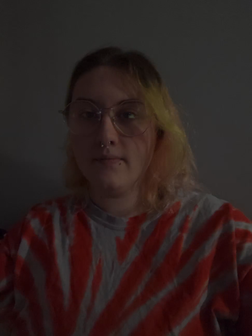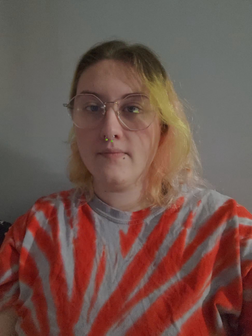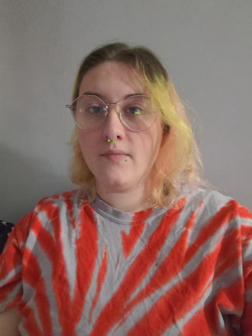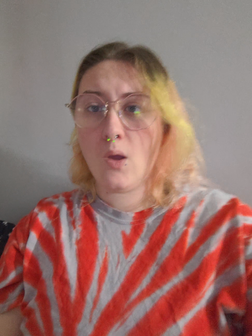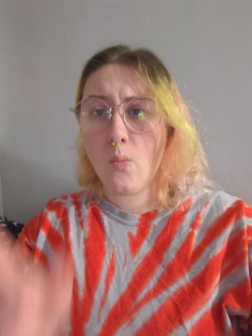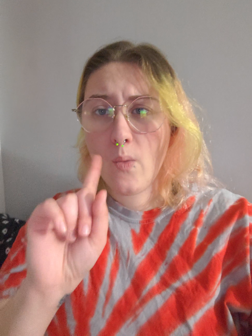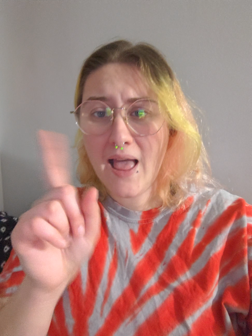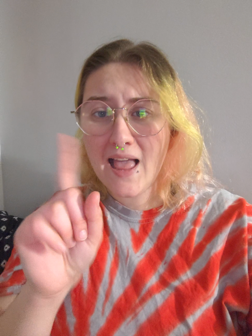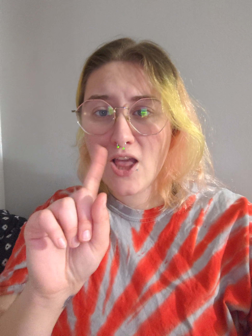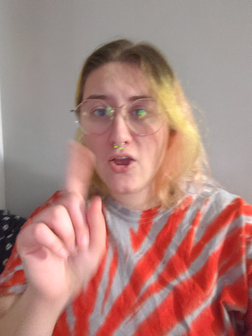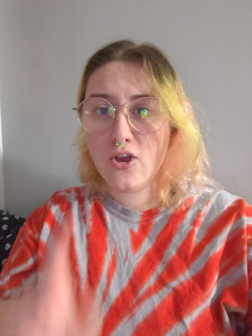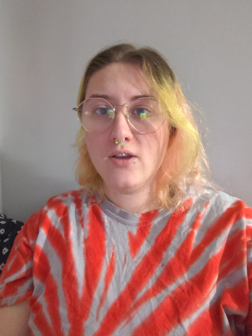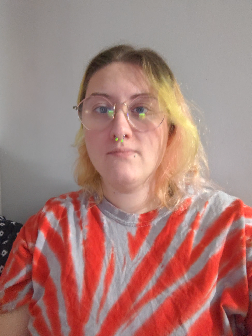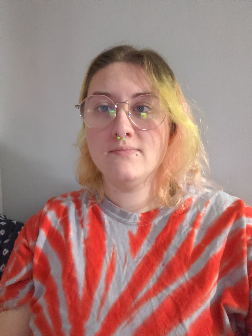where